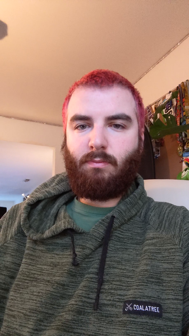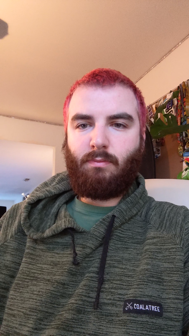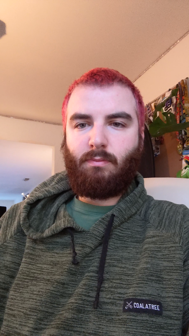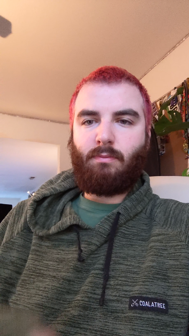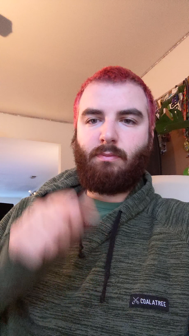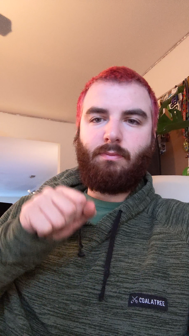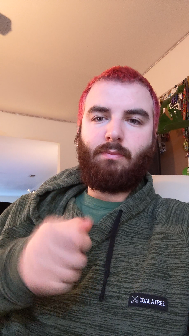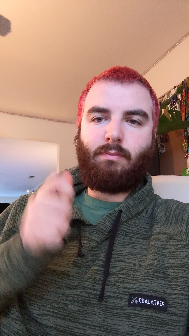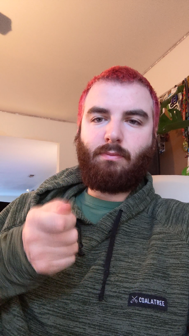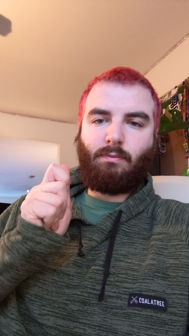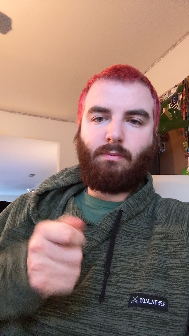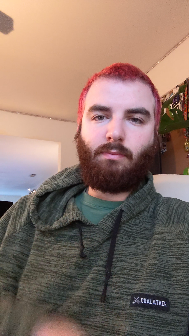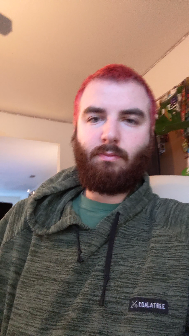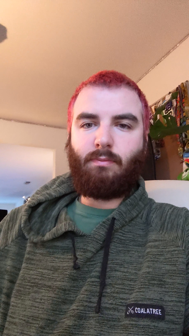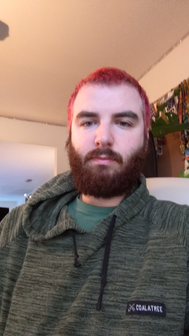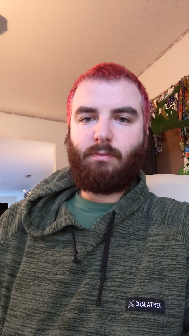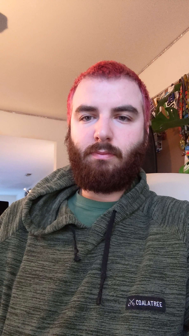cart